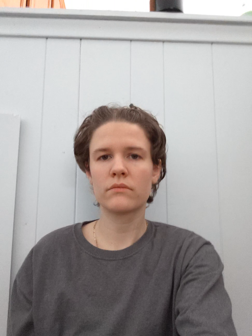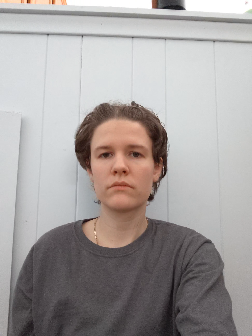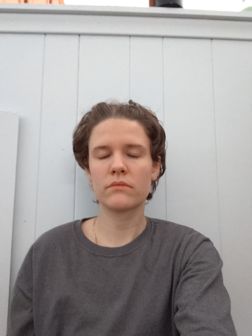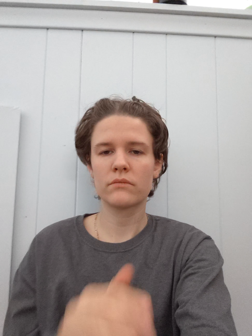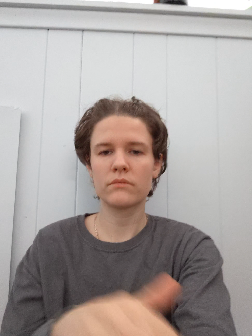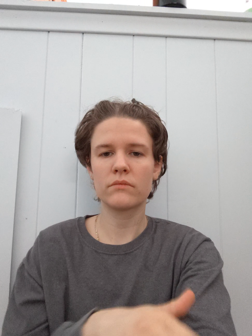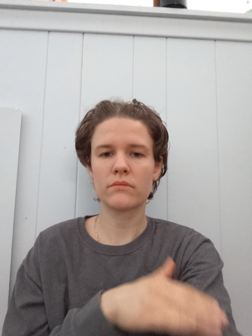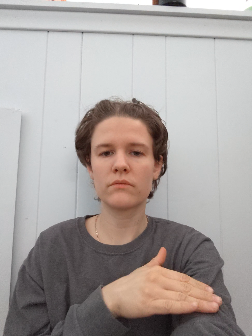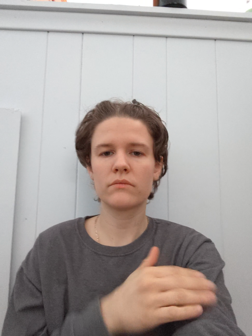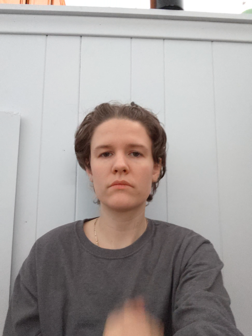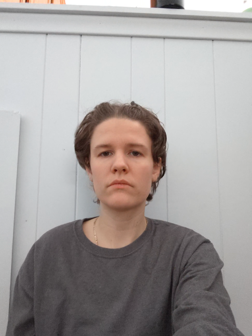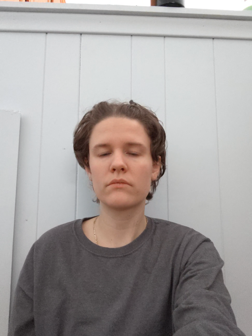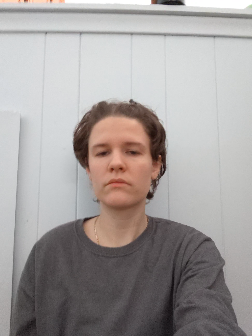arm